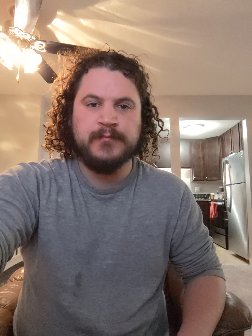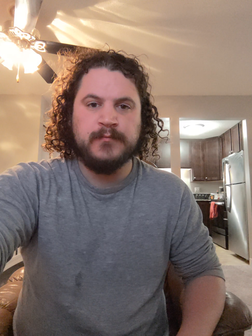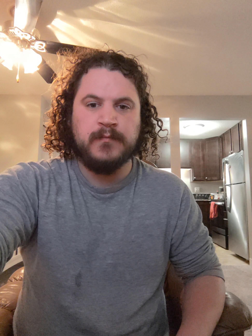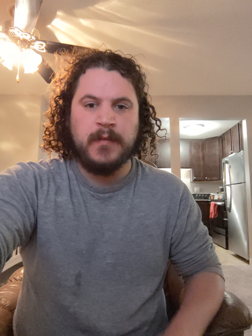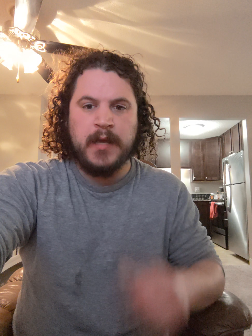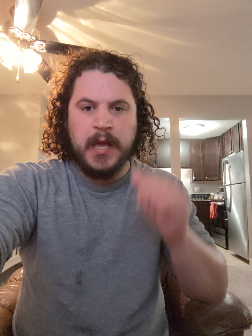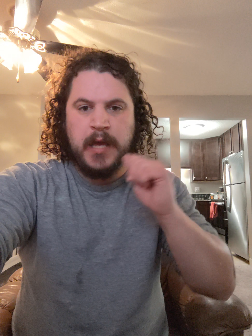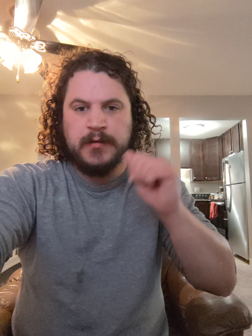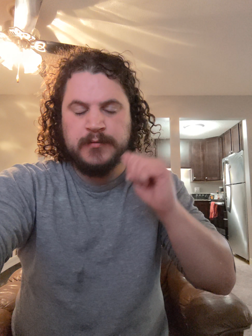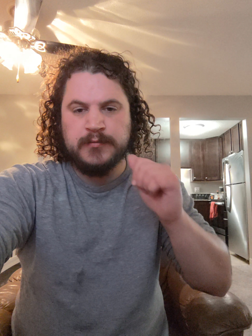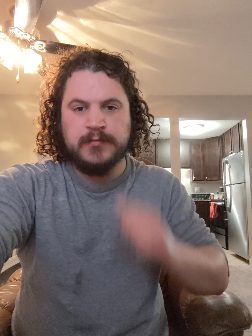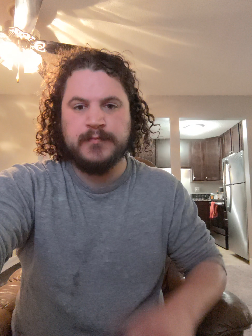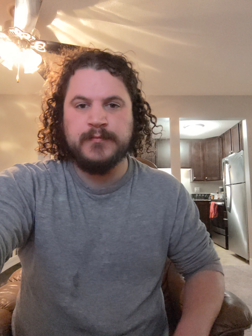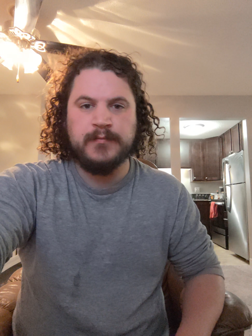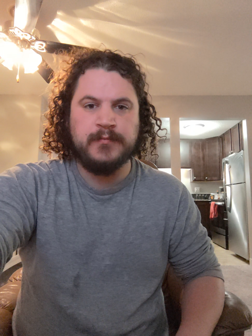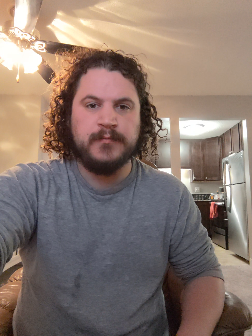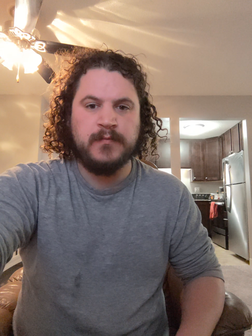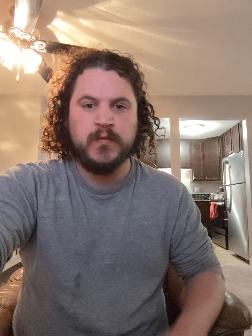aunt